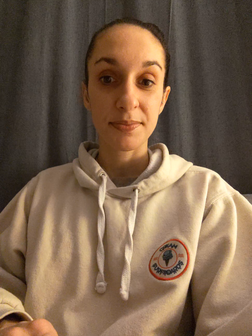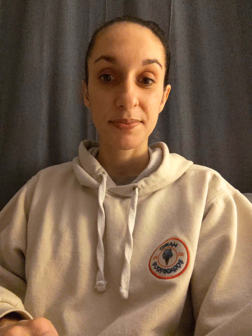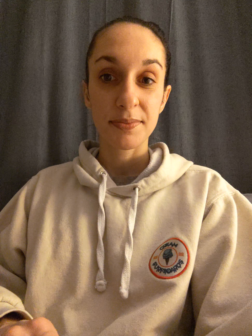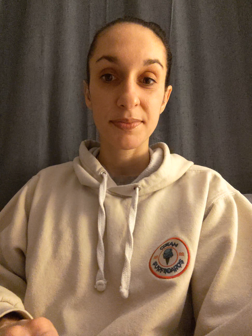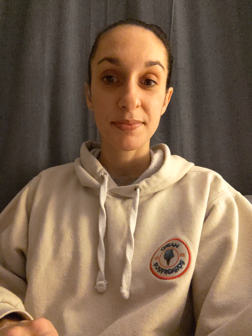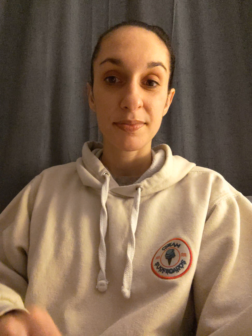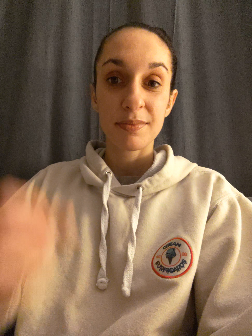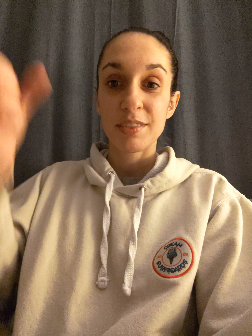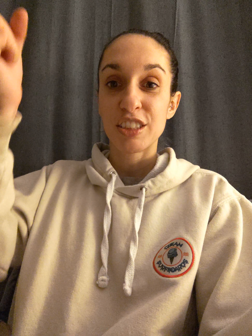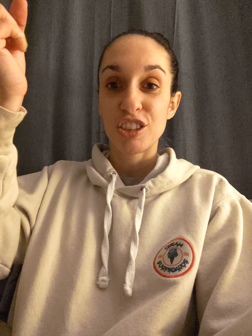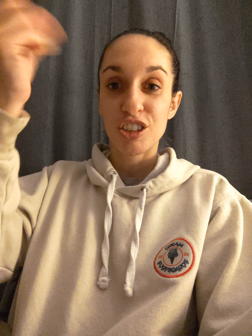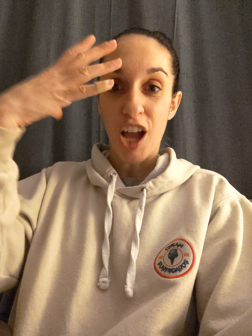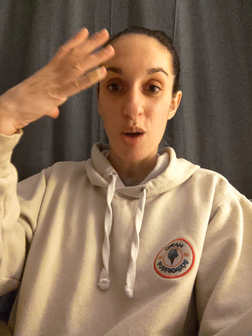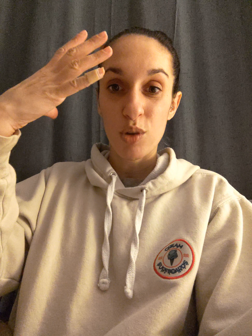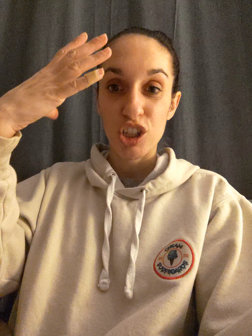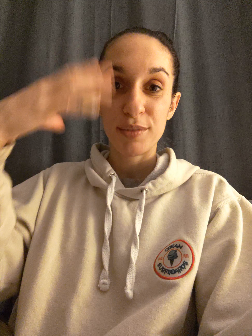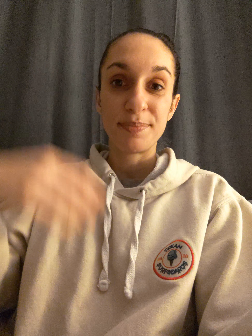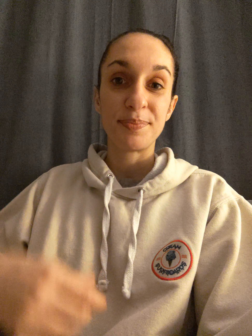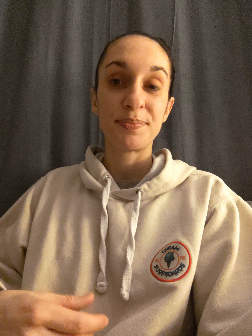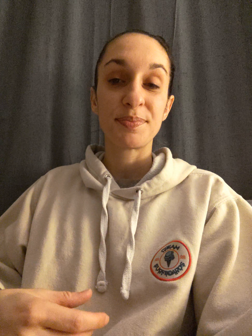shower